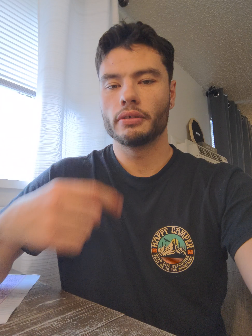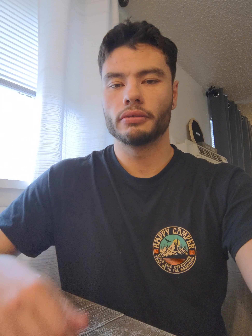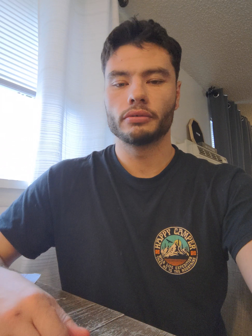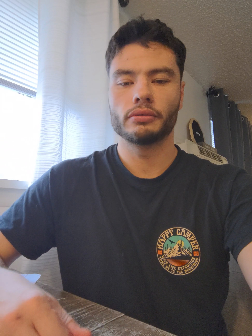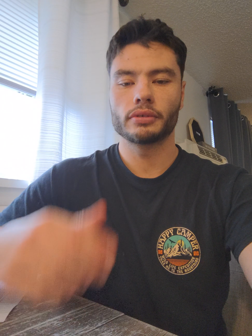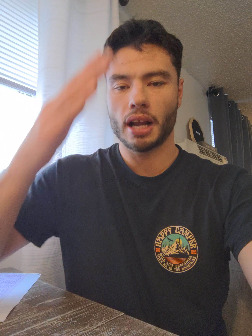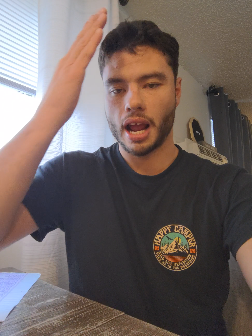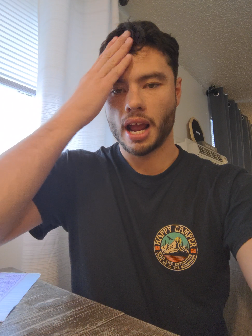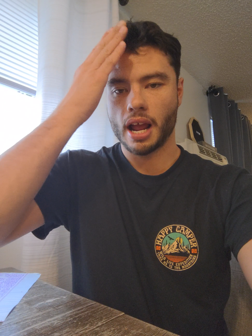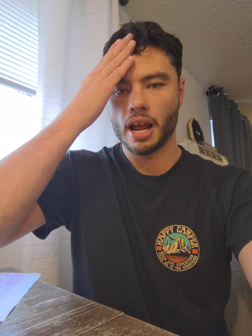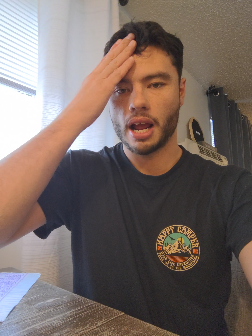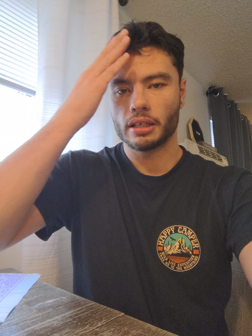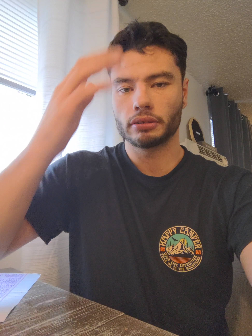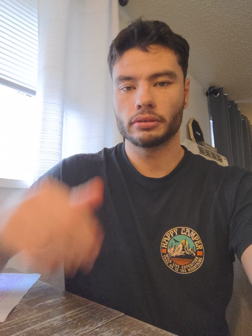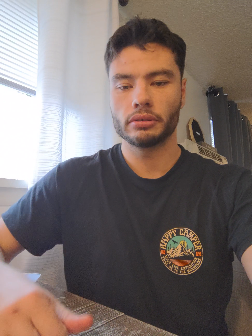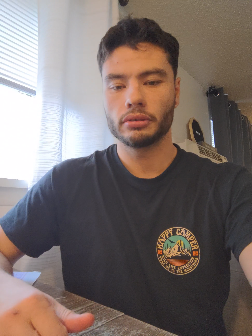hat